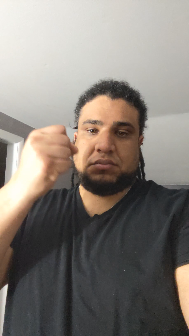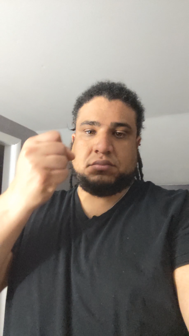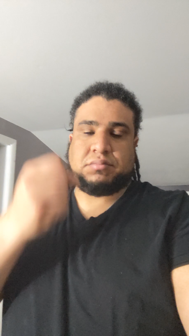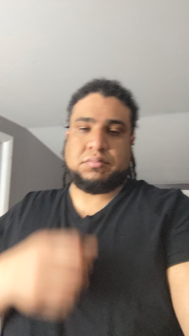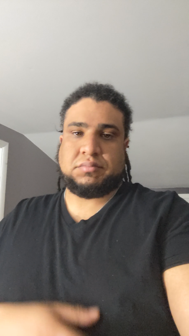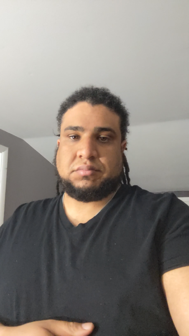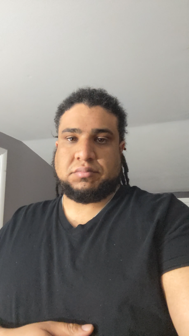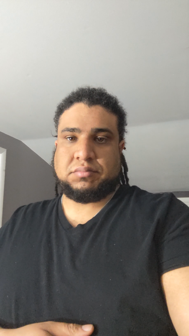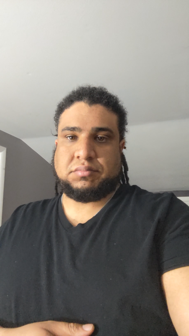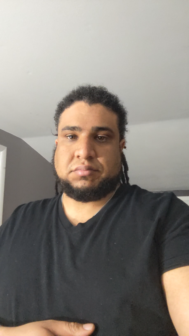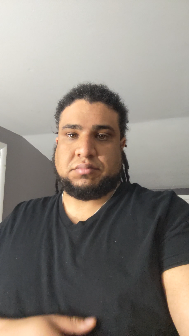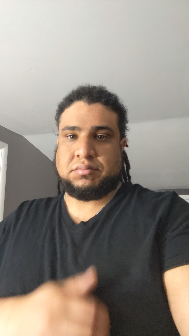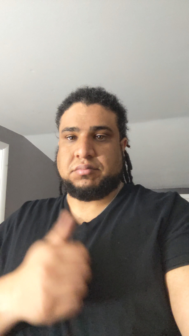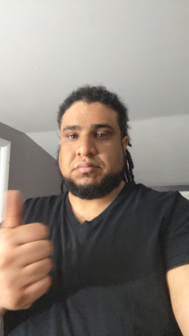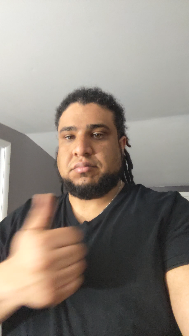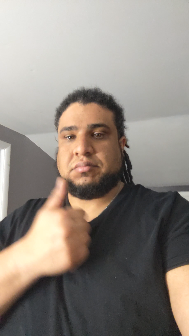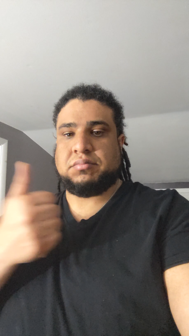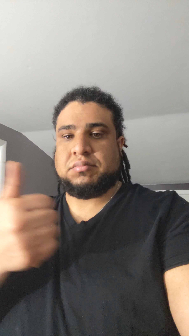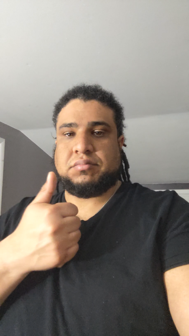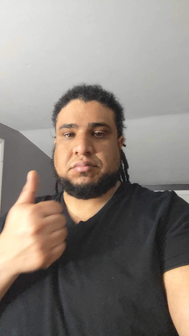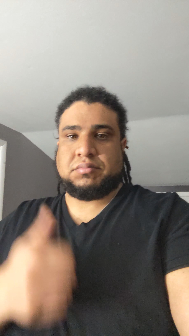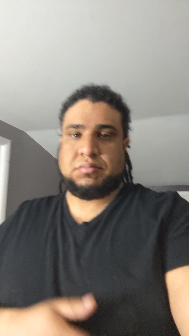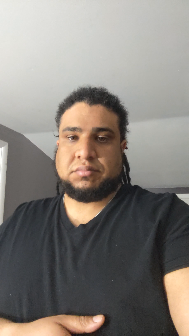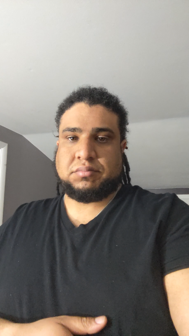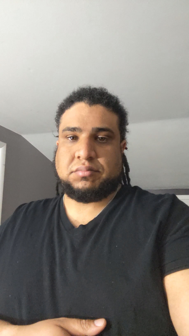basement